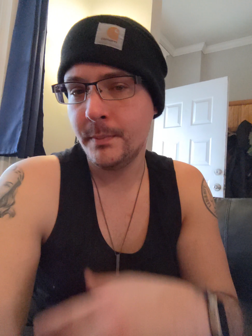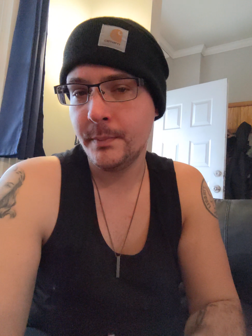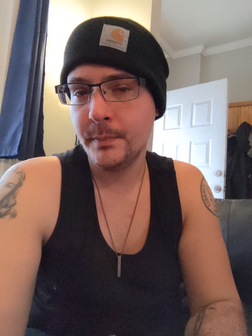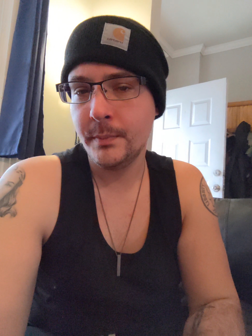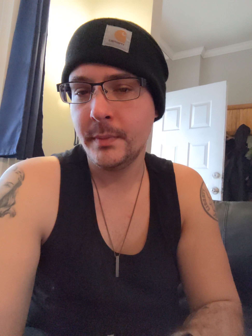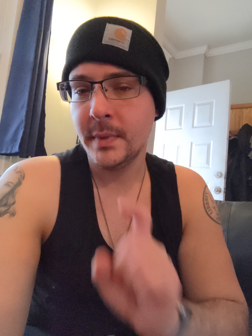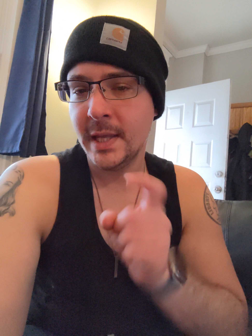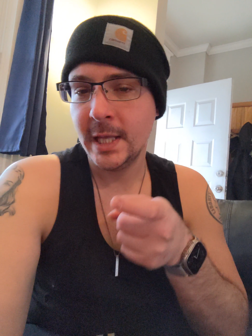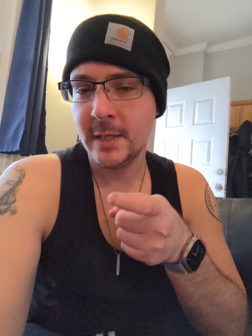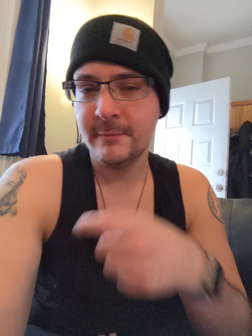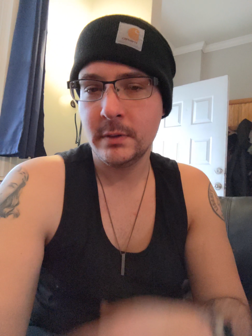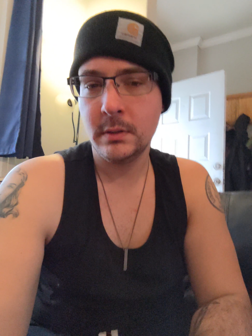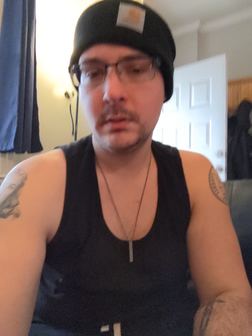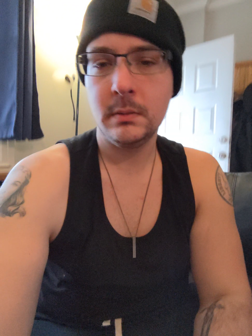gift